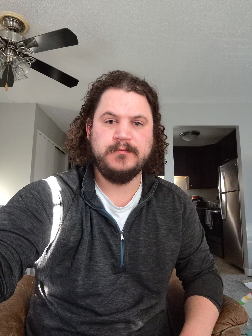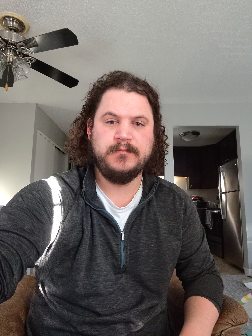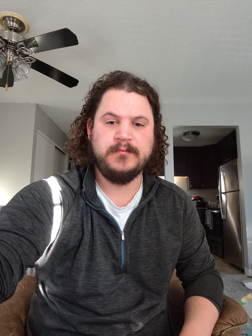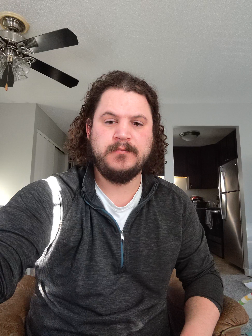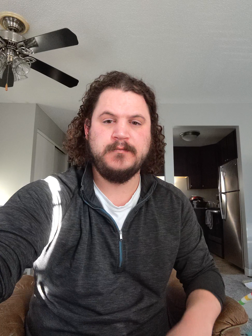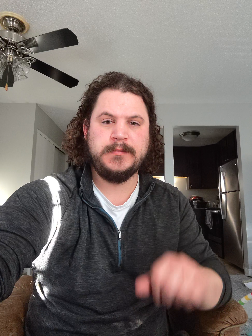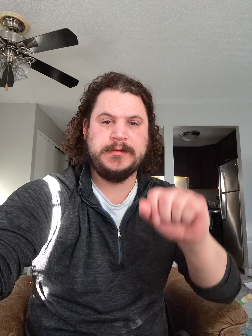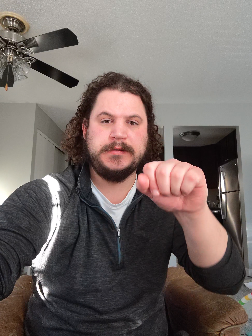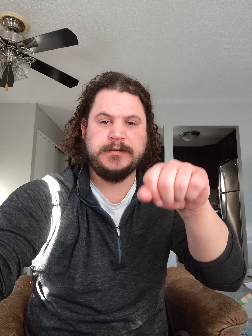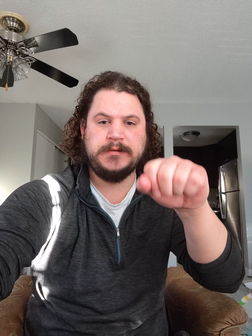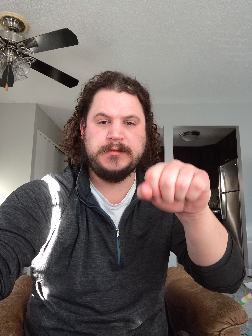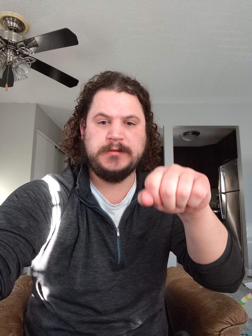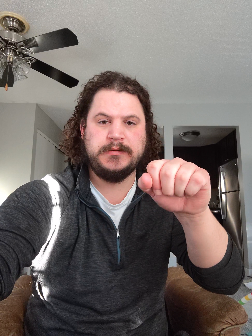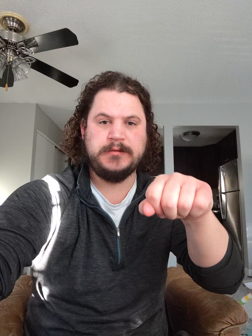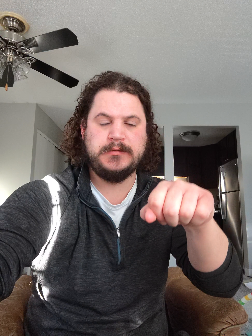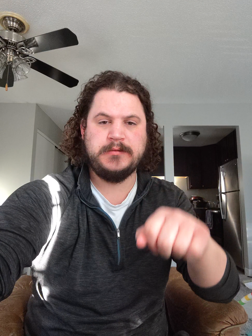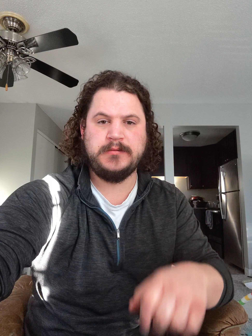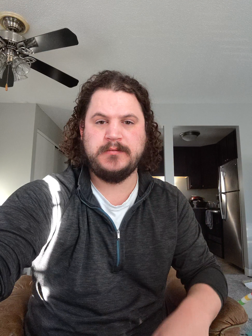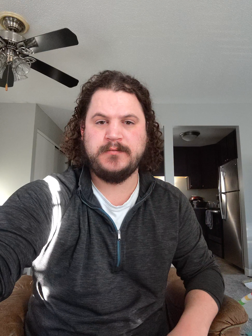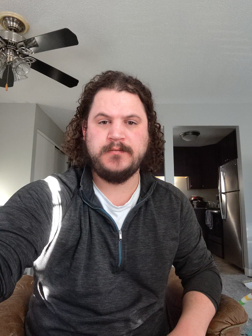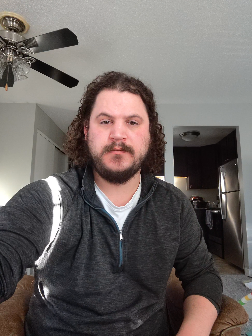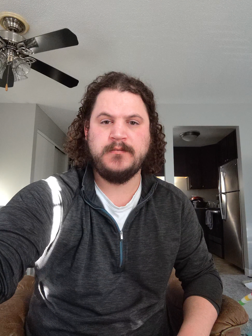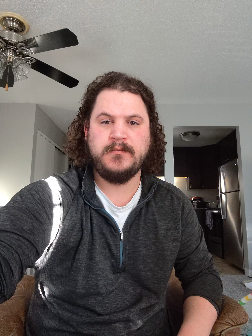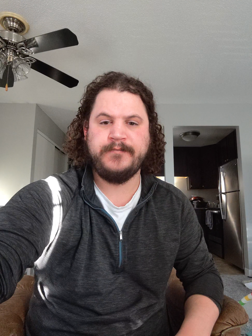yes